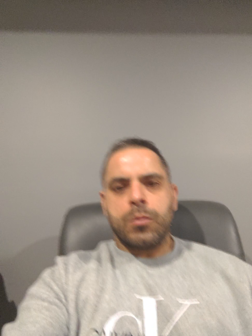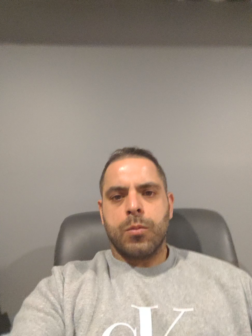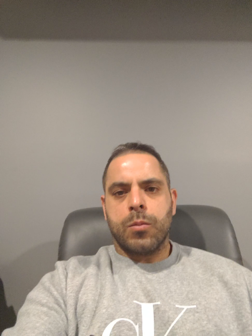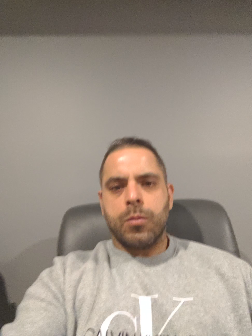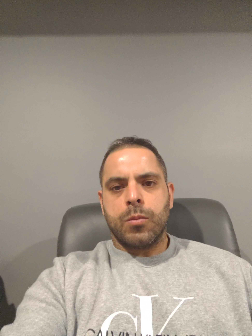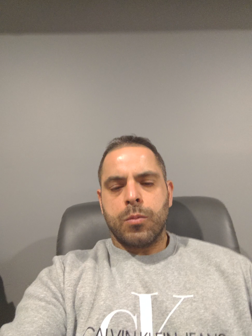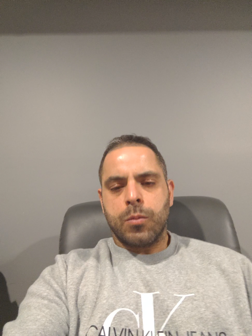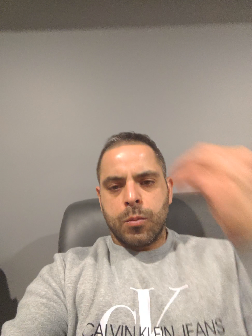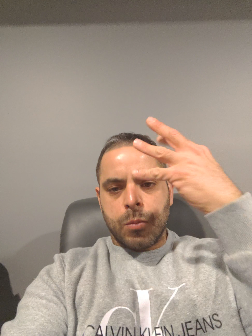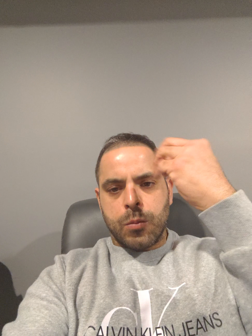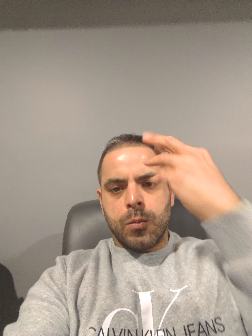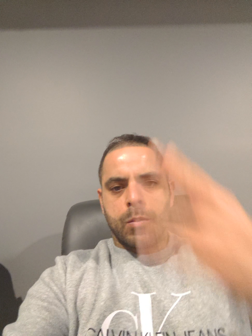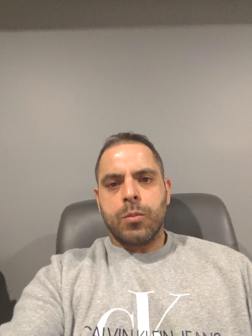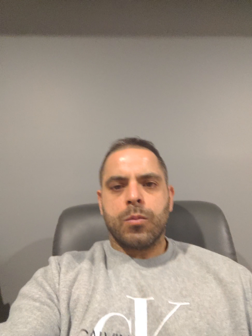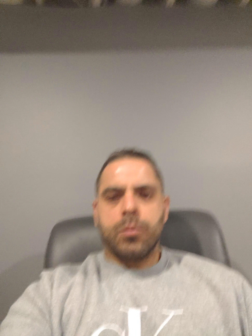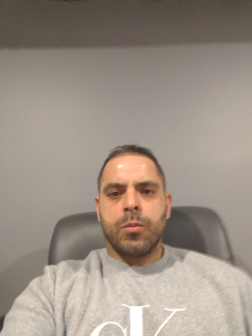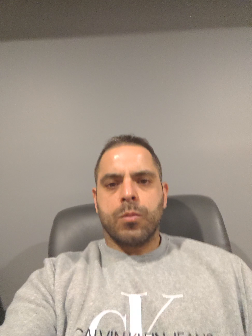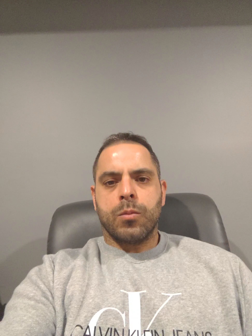shower